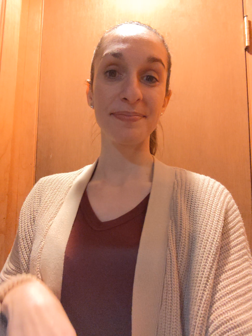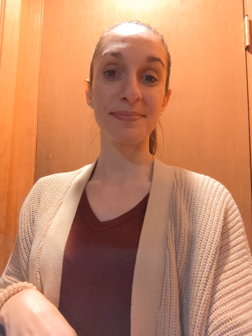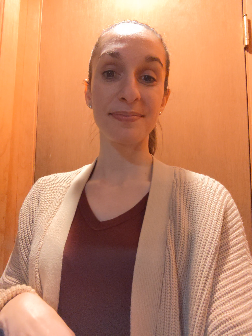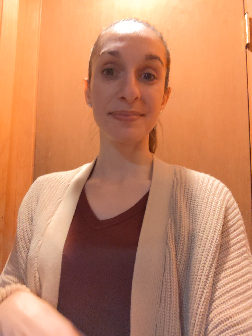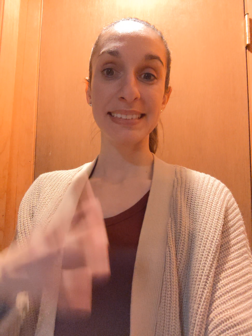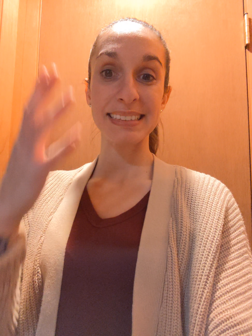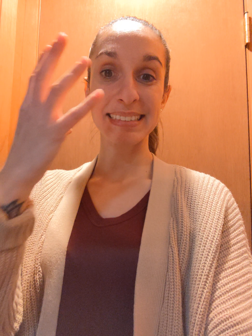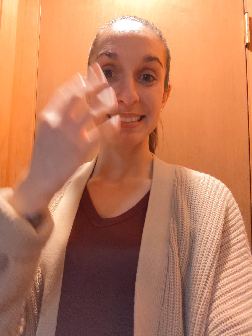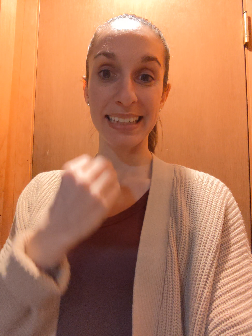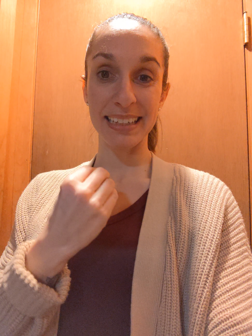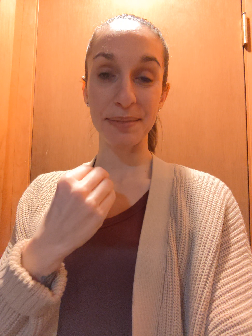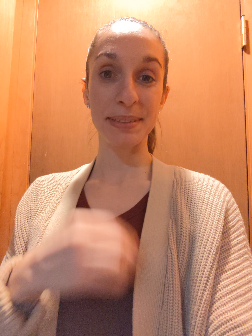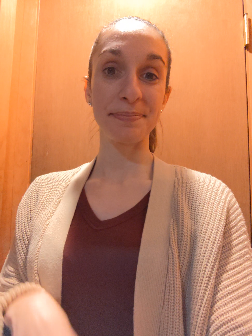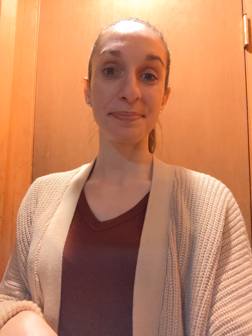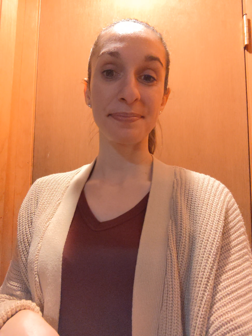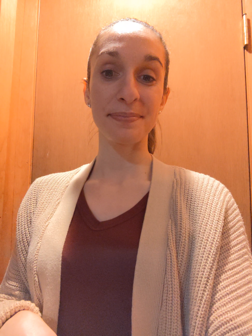sleep